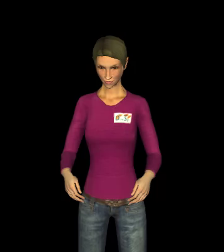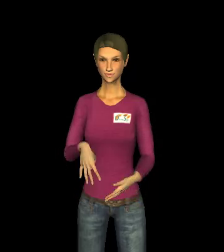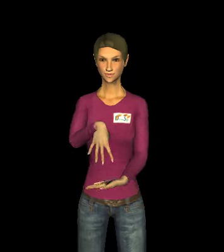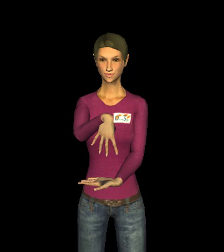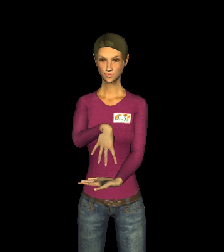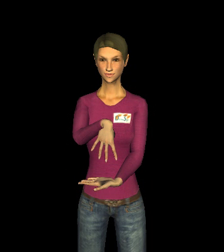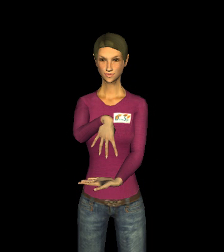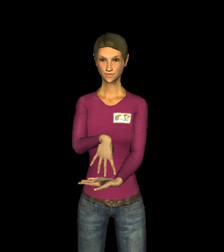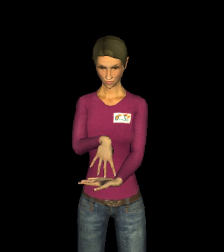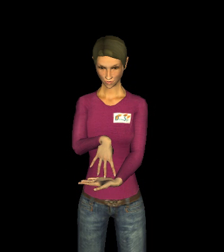أثينا